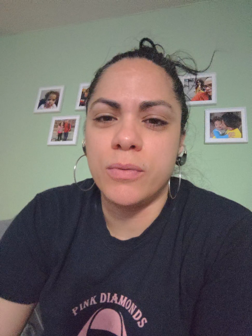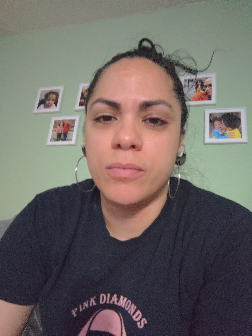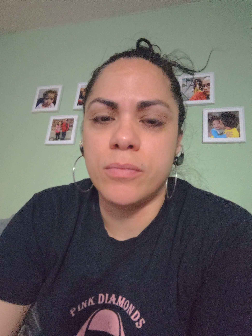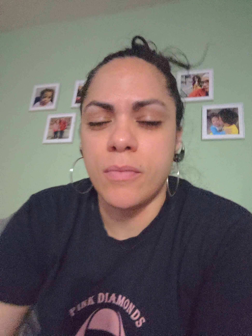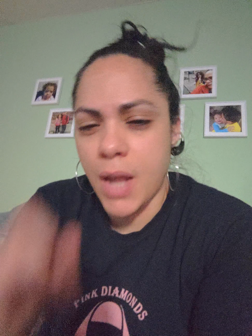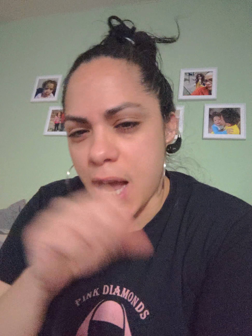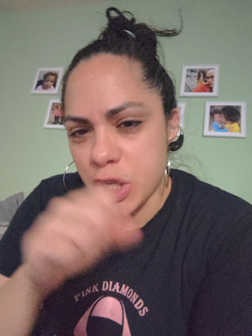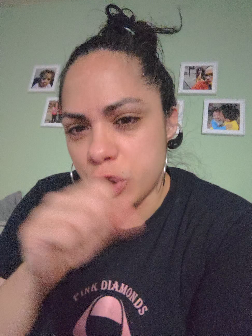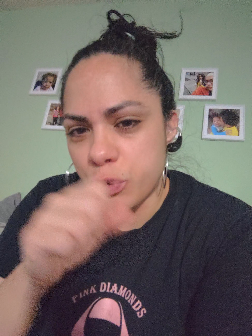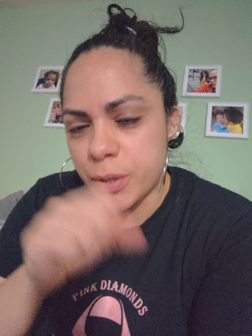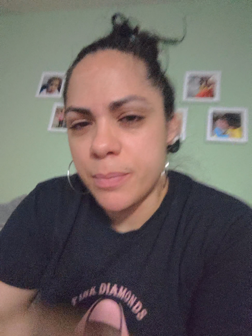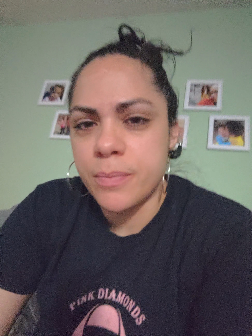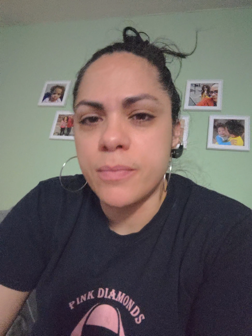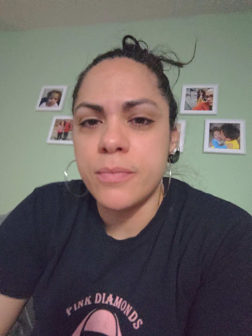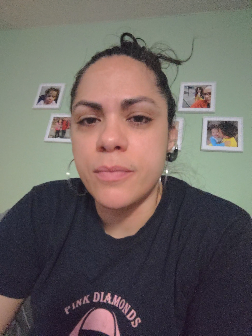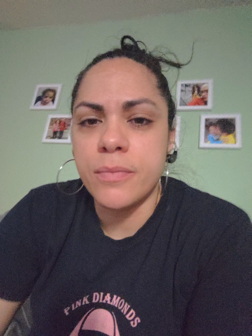ice cream